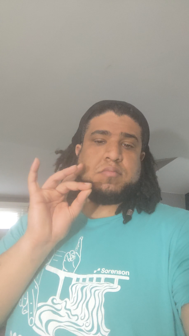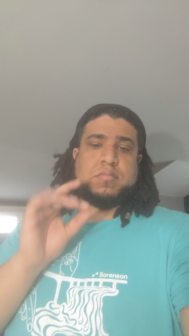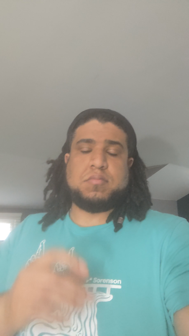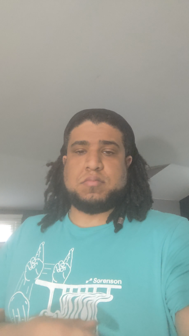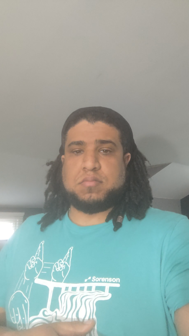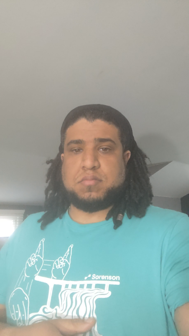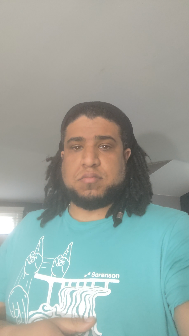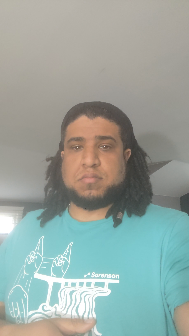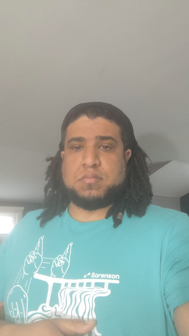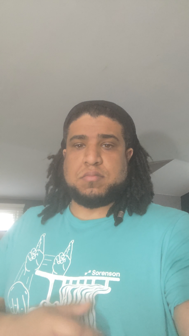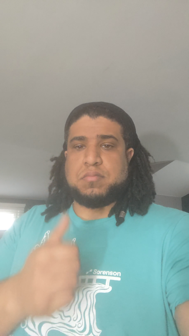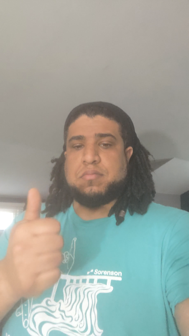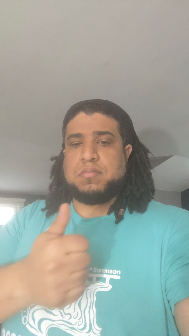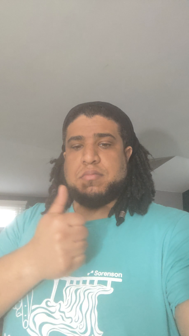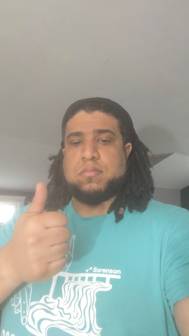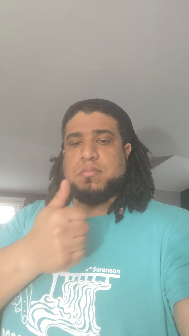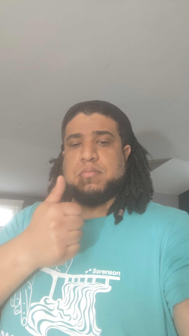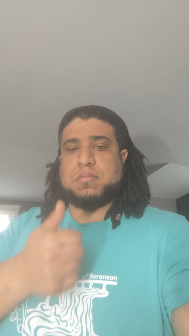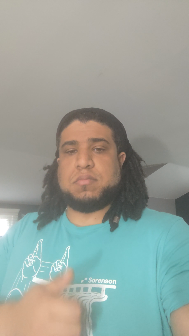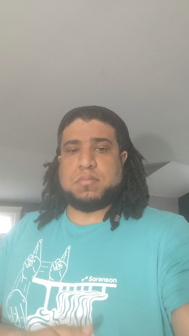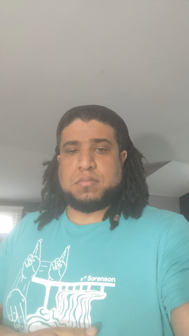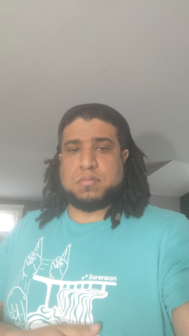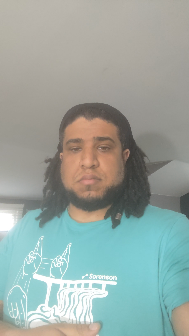basement